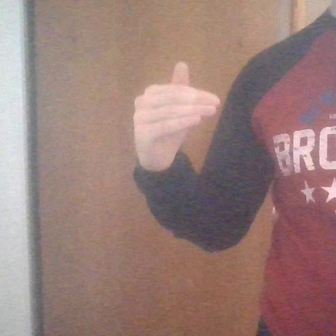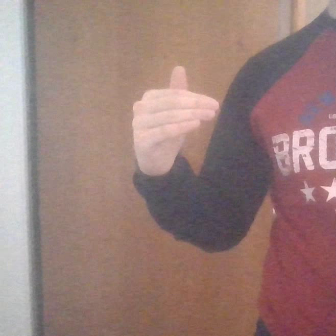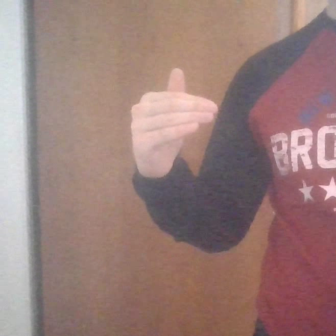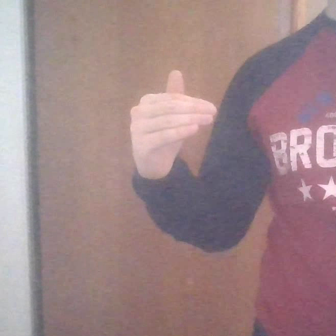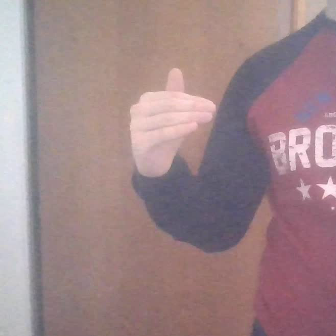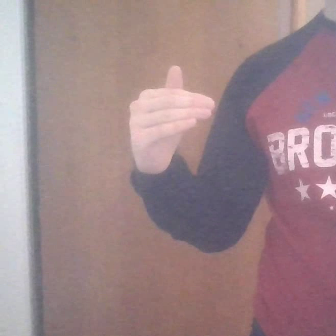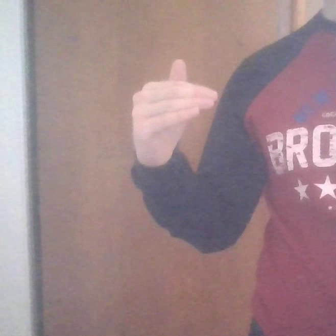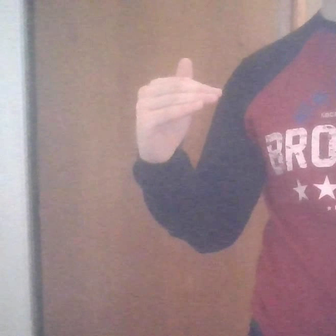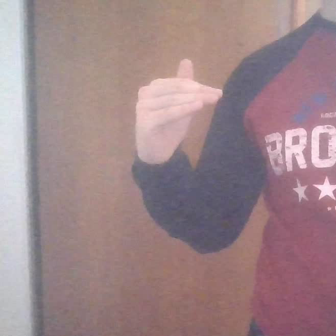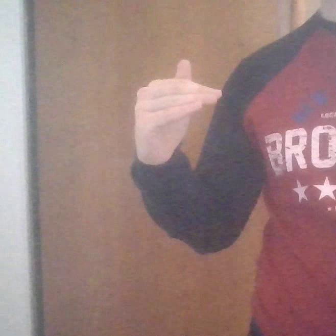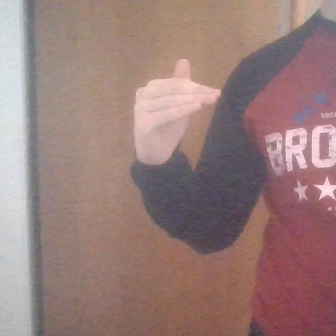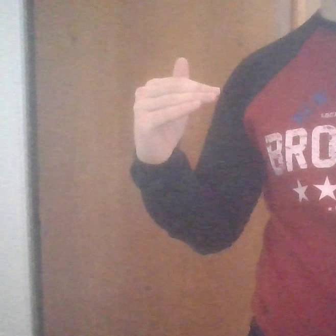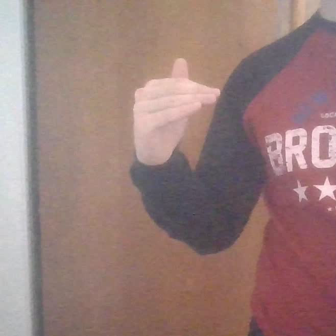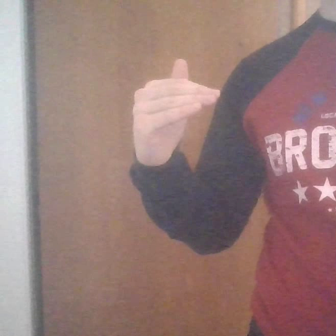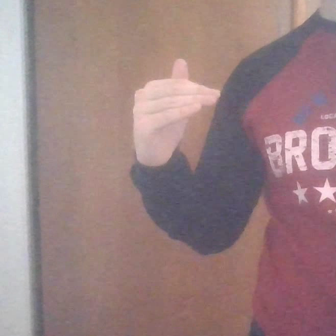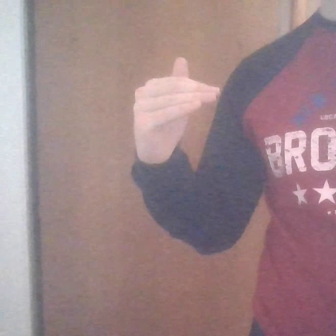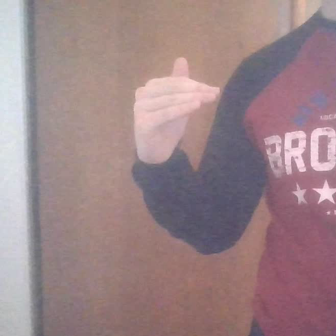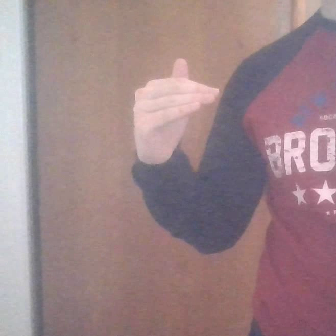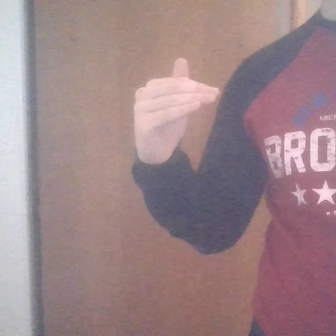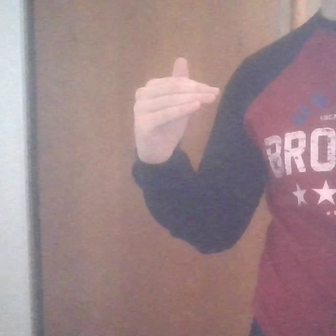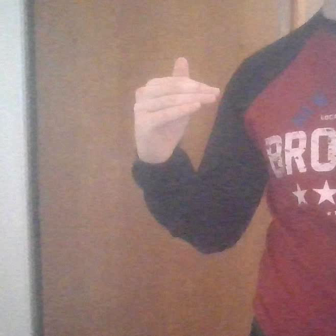Ф